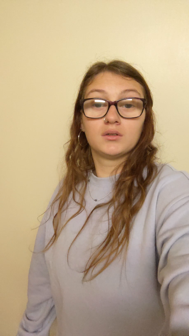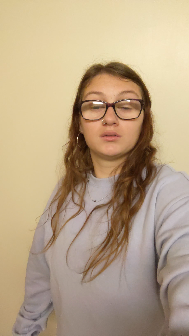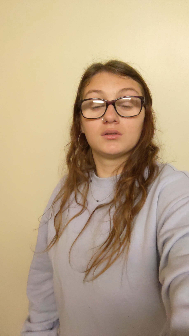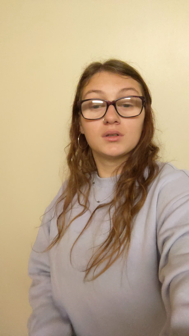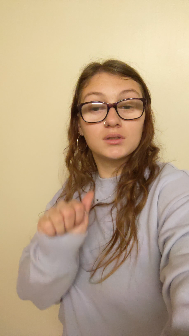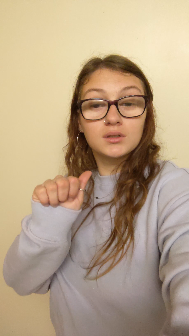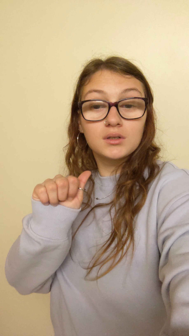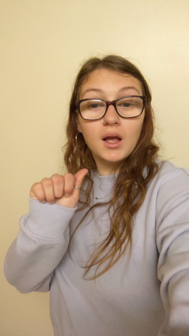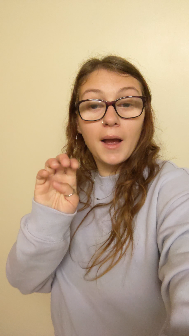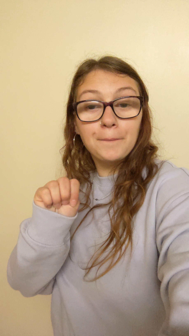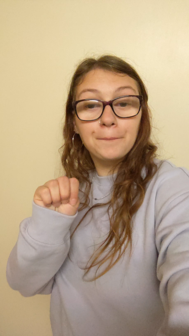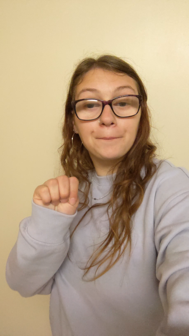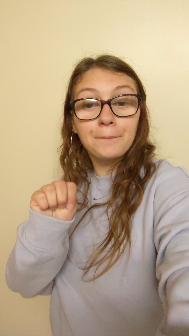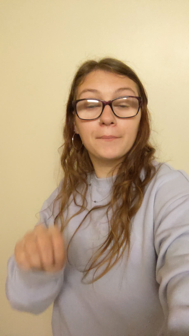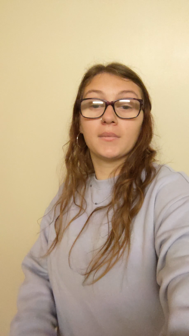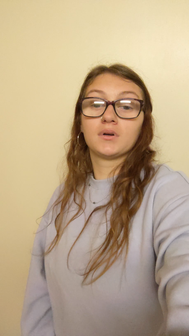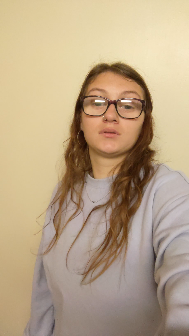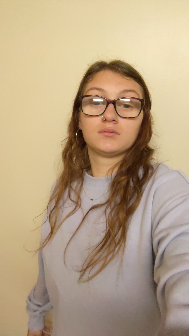am